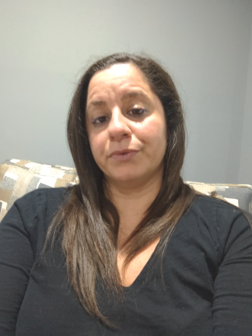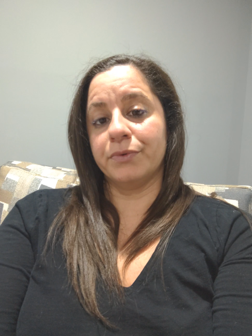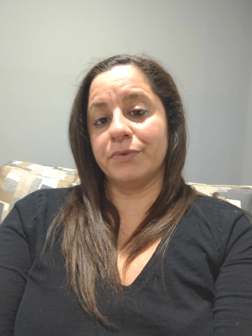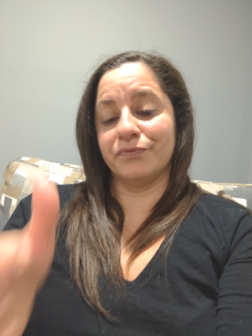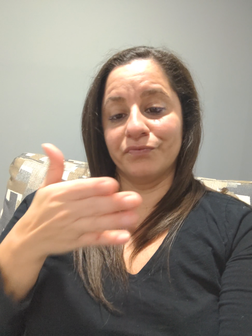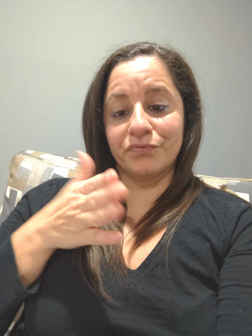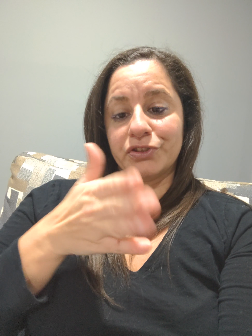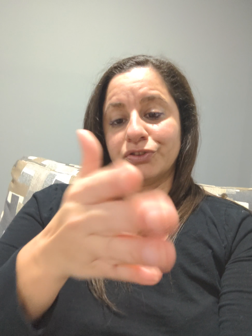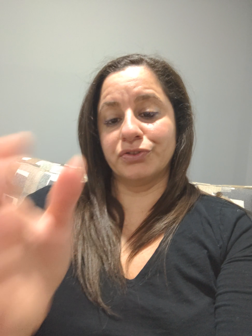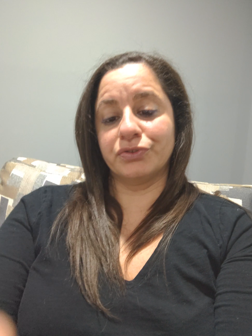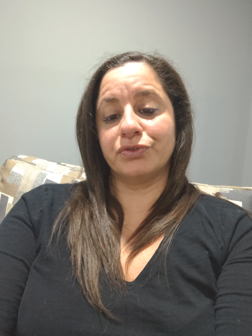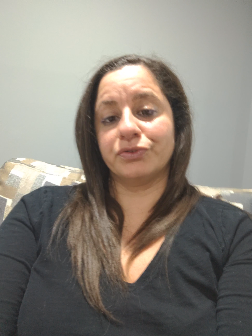fish